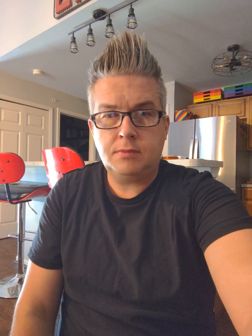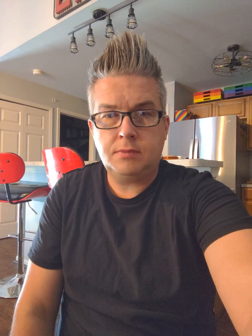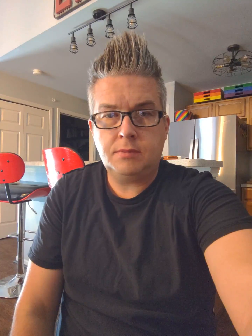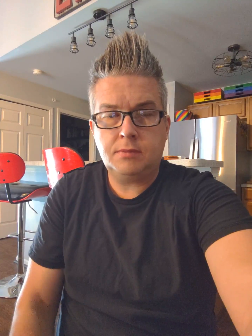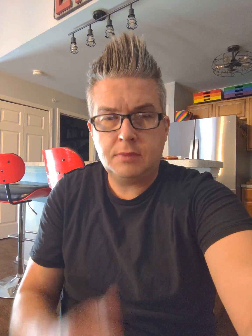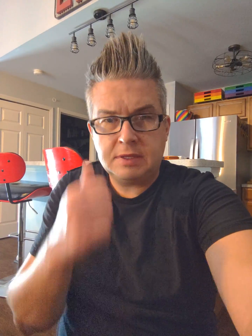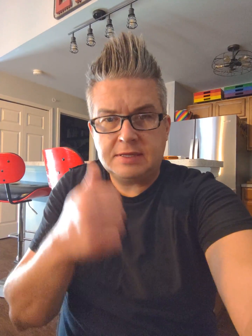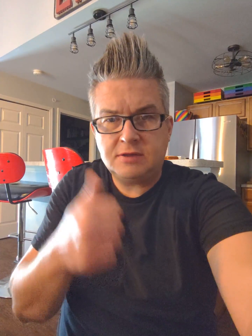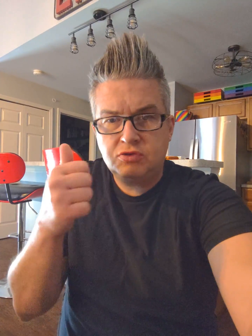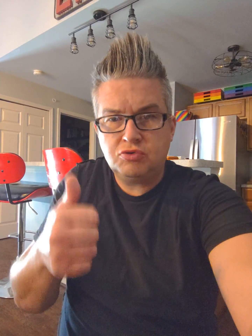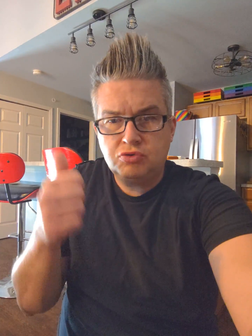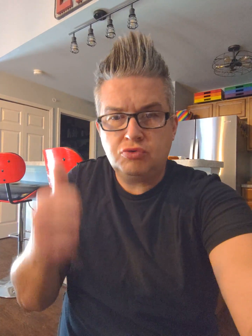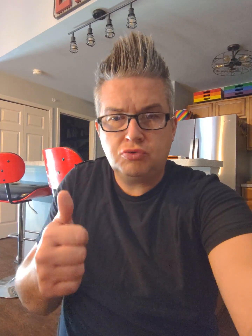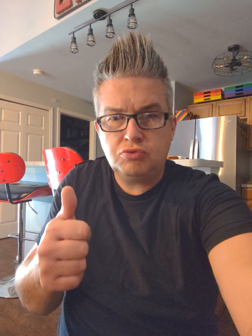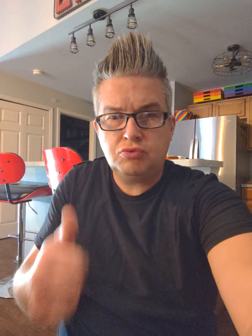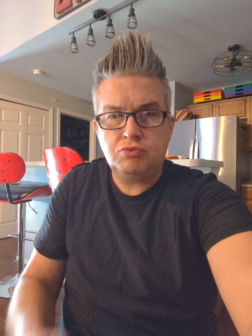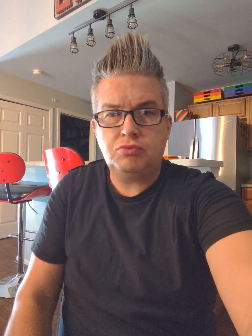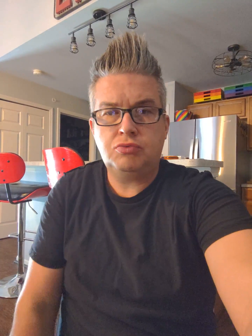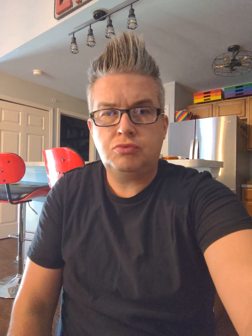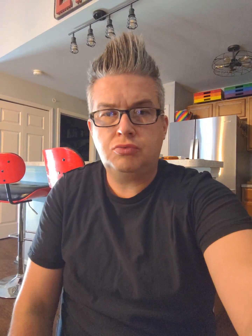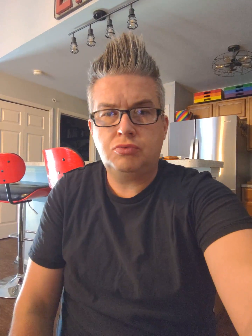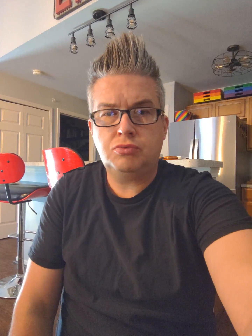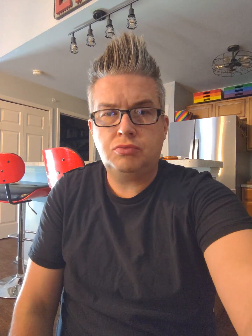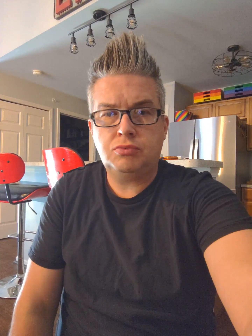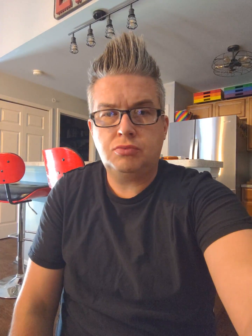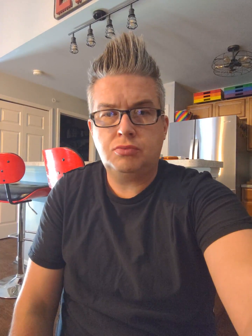each